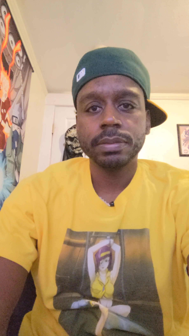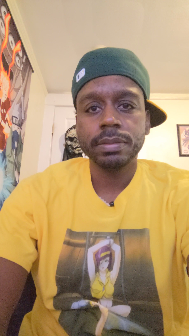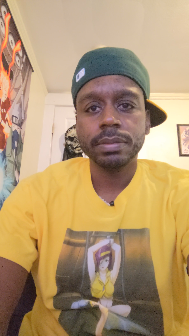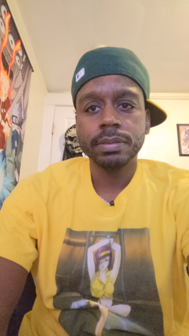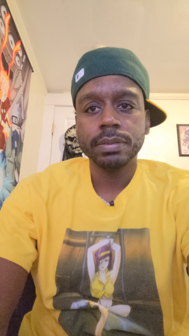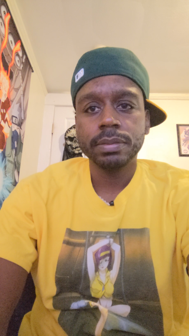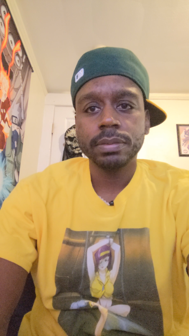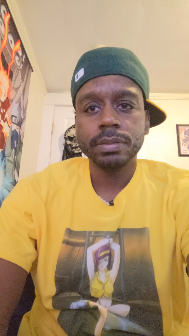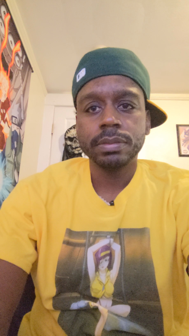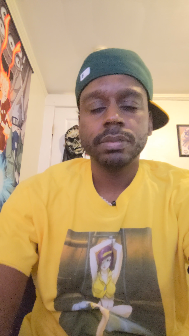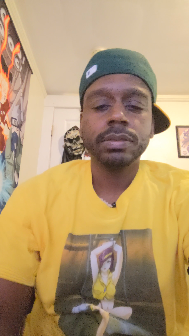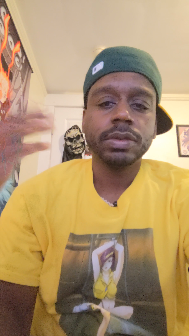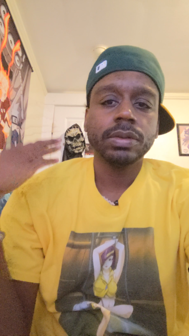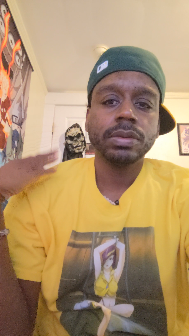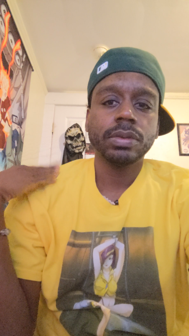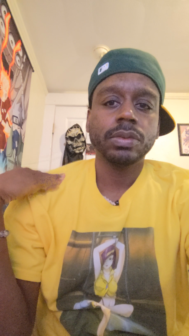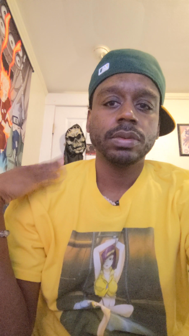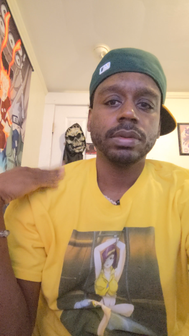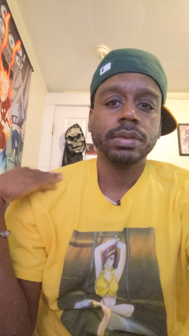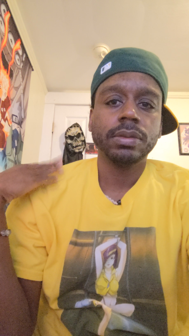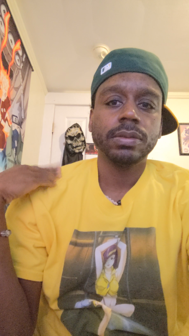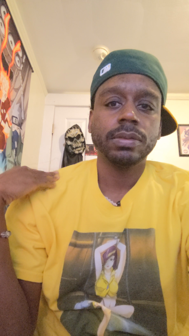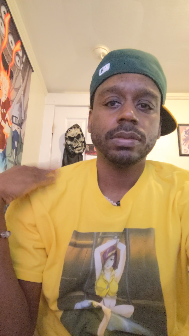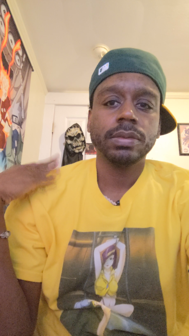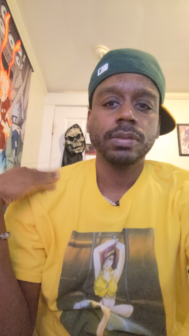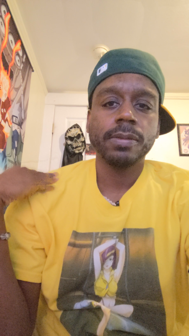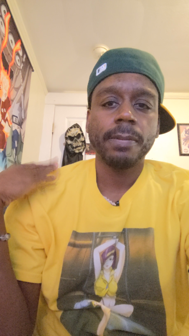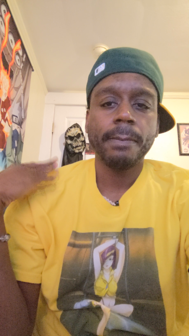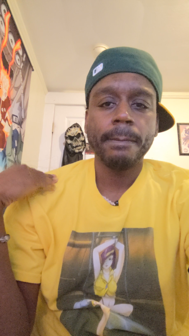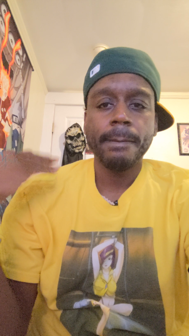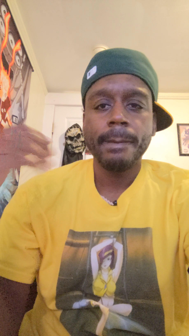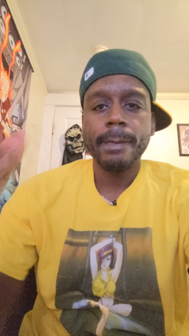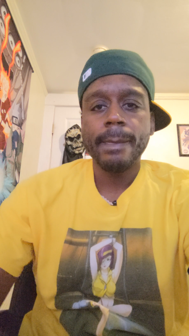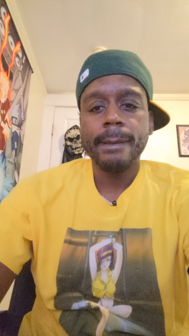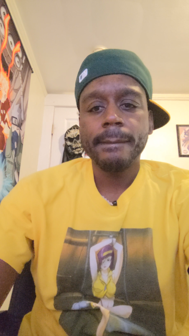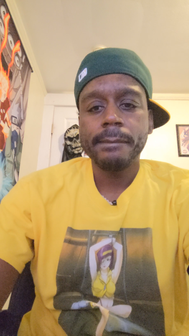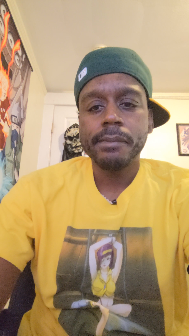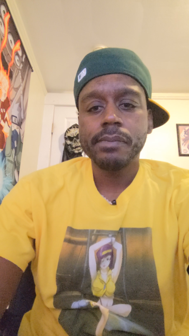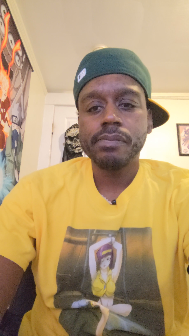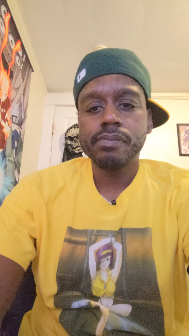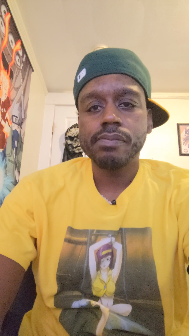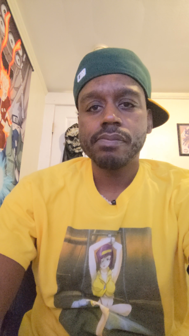shoulder